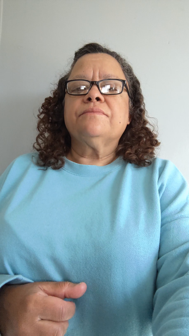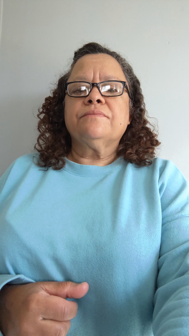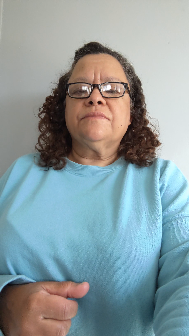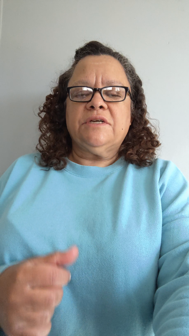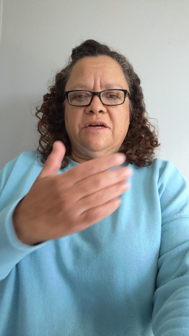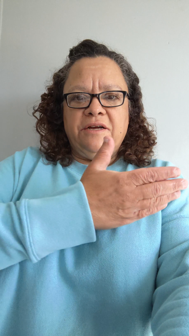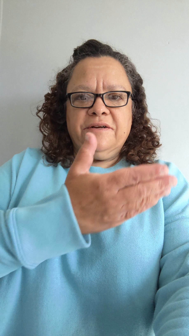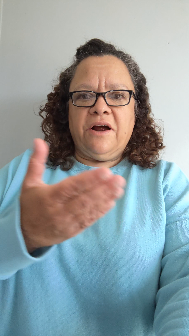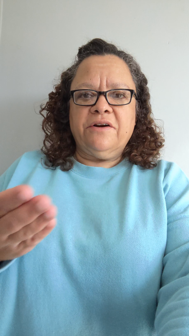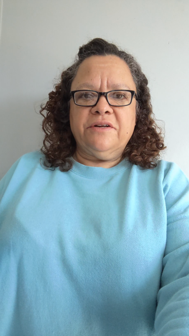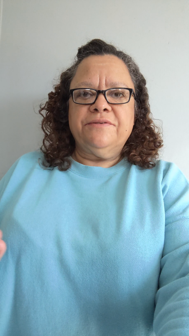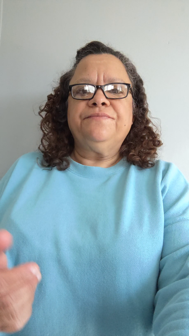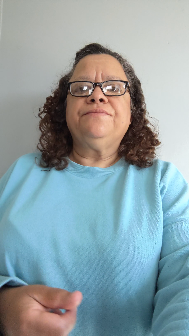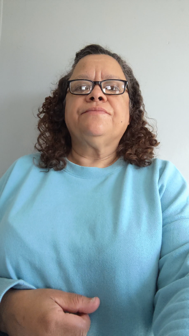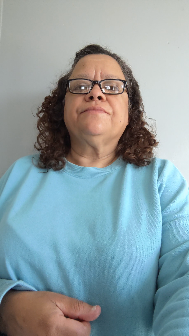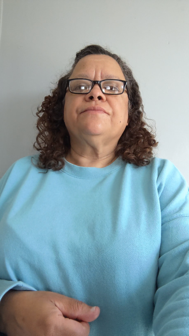carry